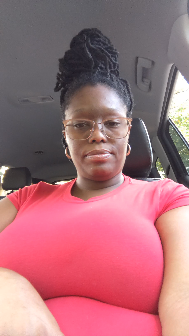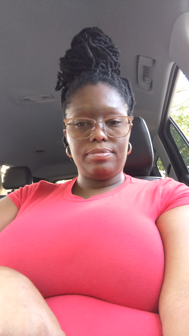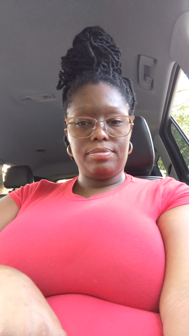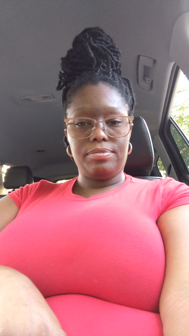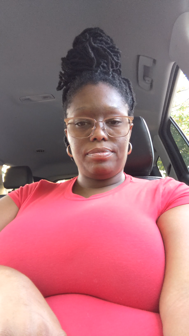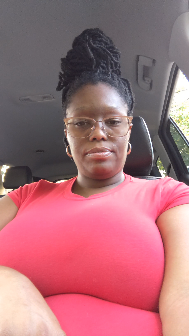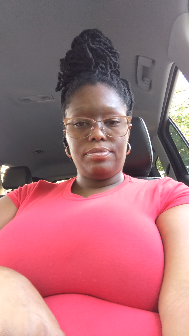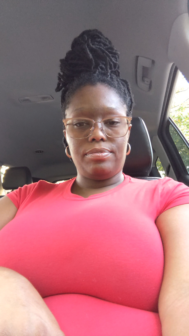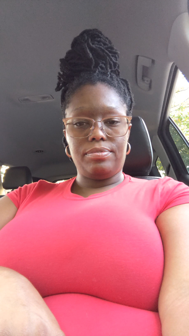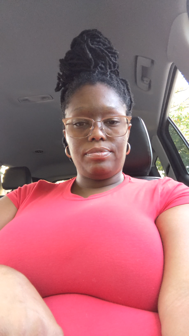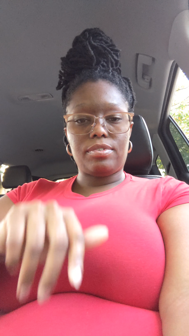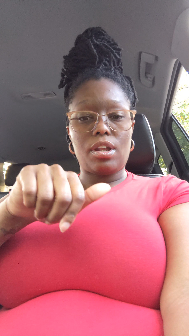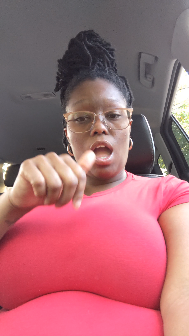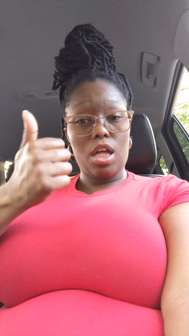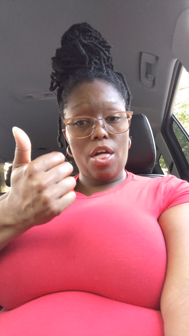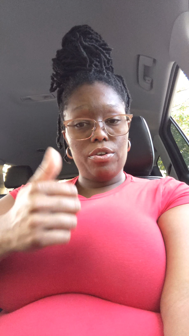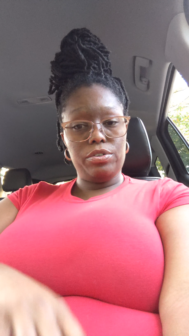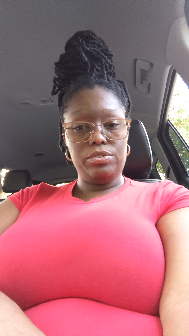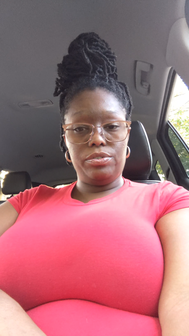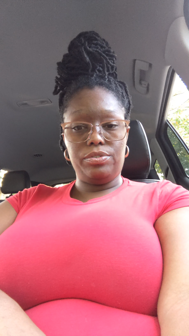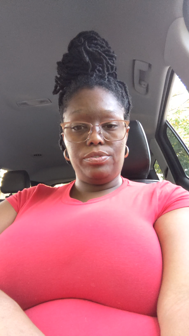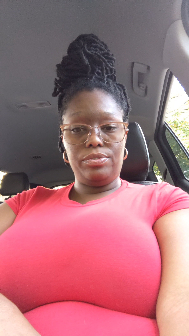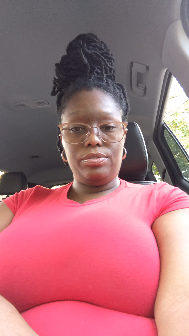other